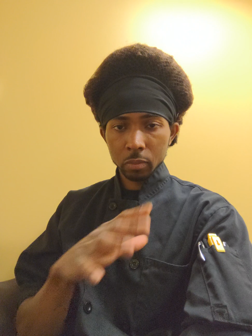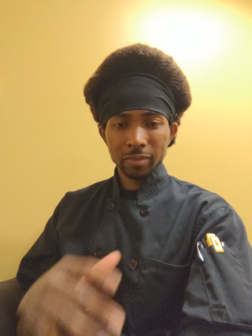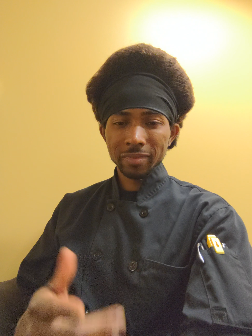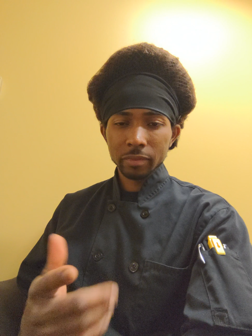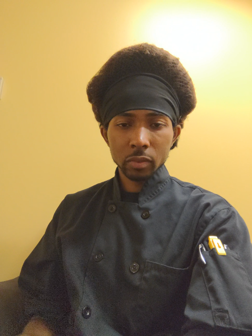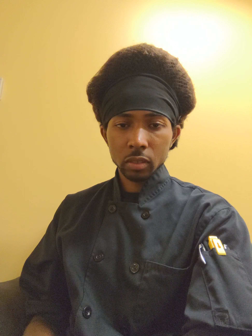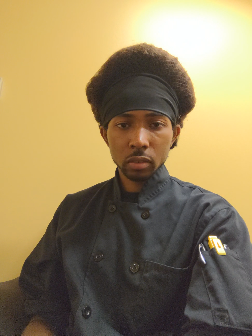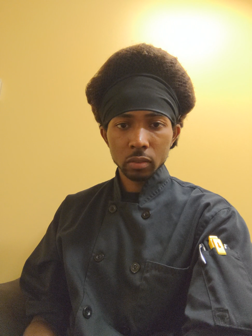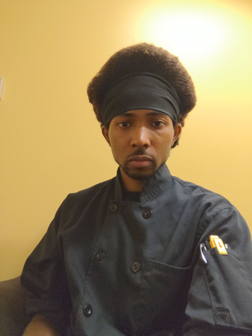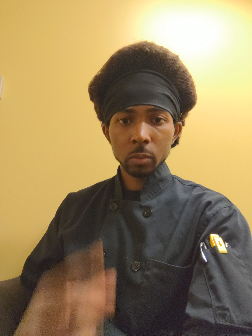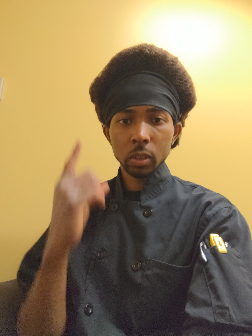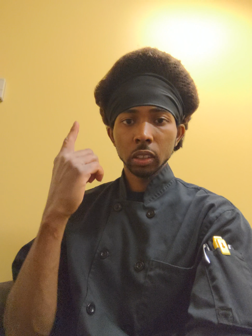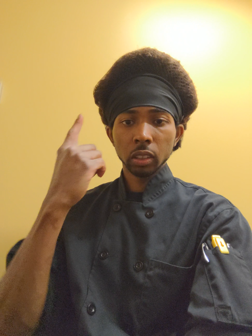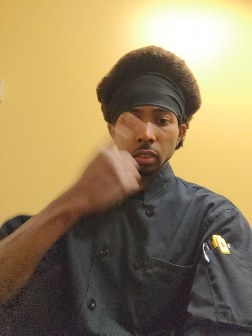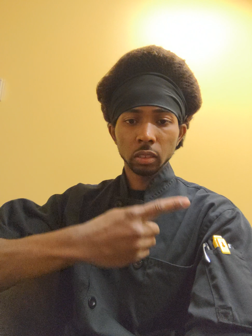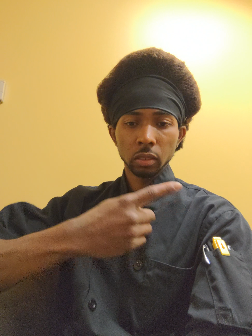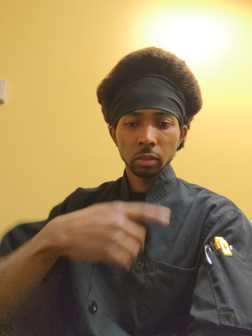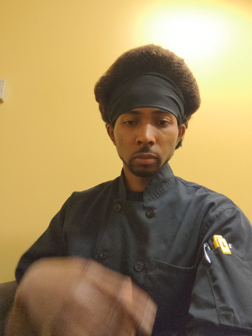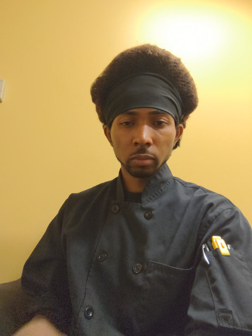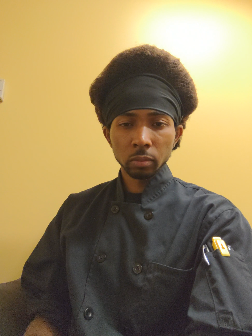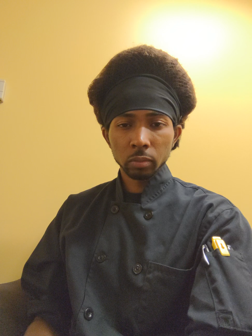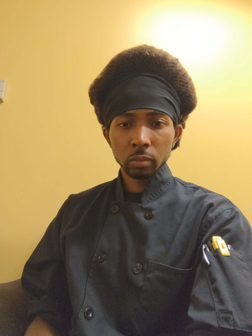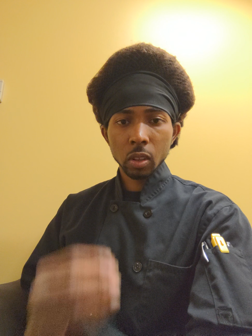day